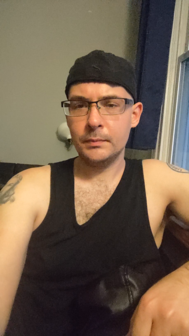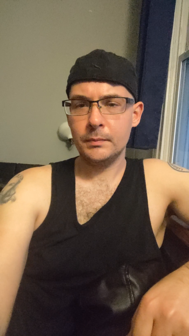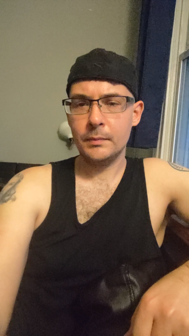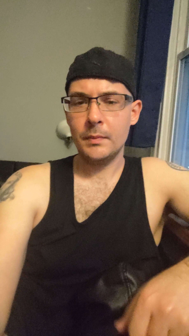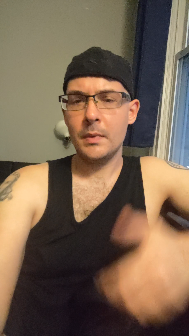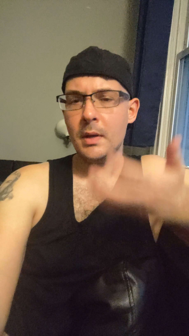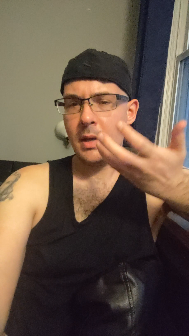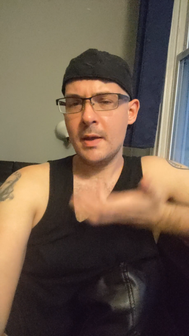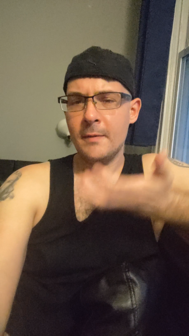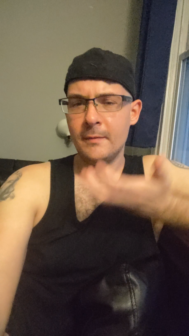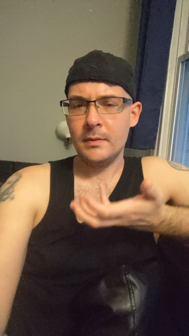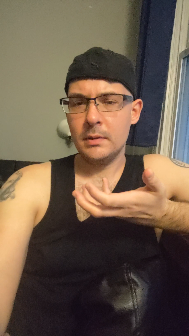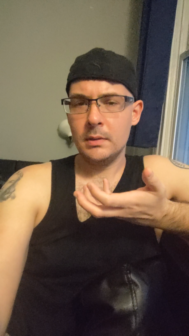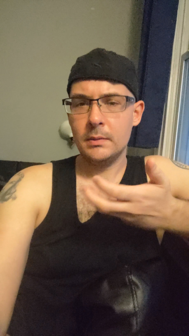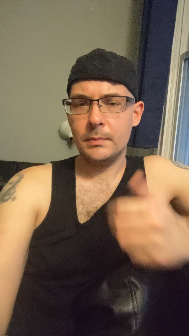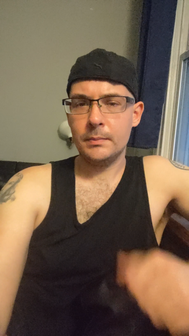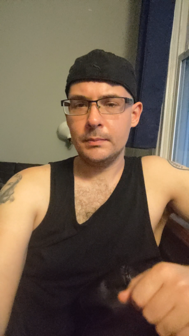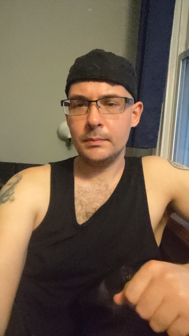heavy